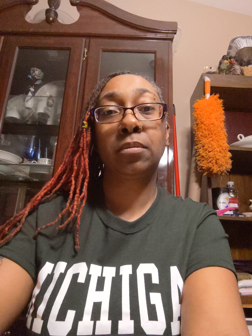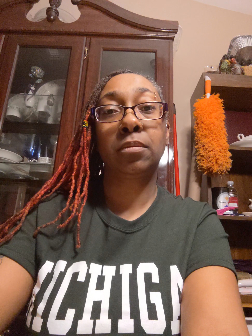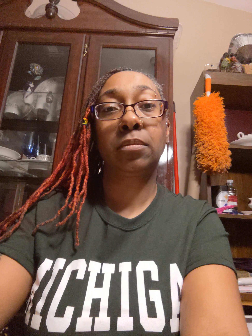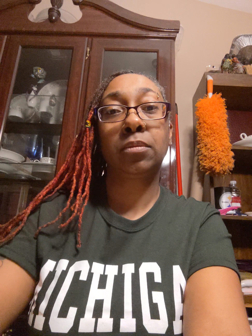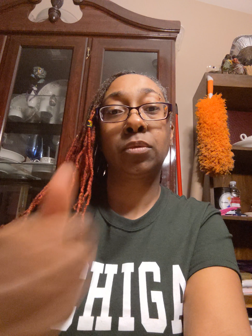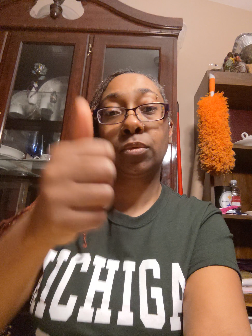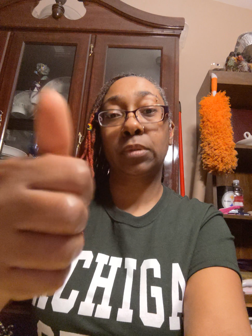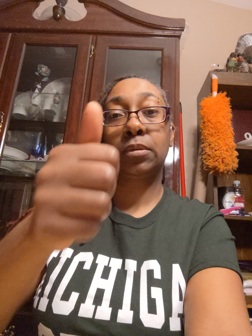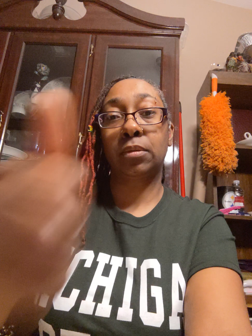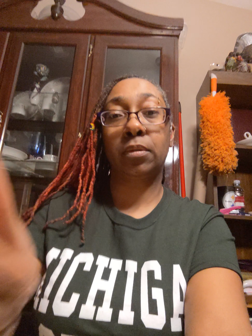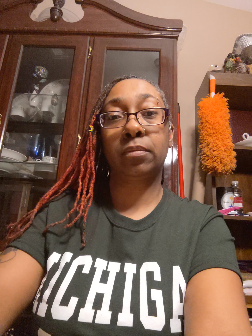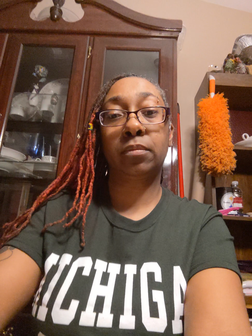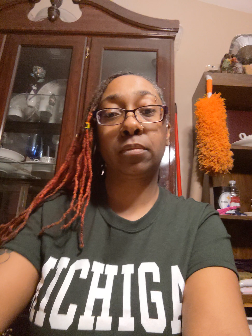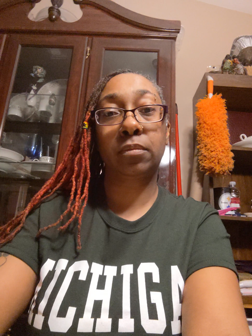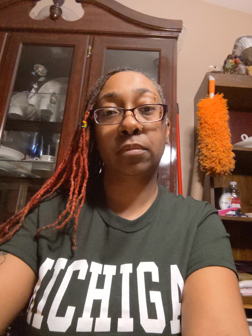yourself